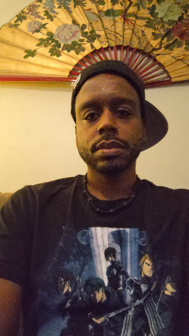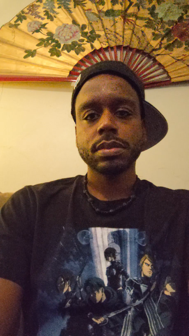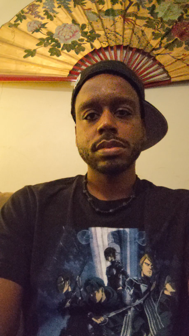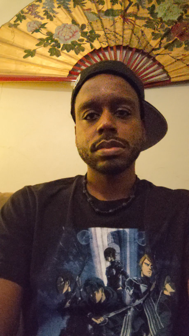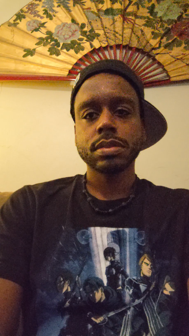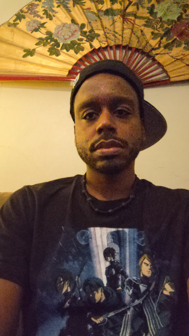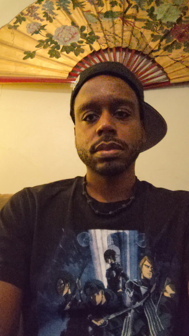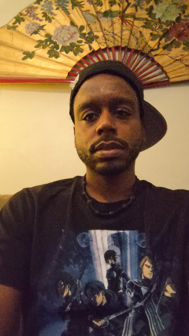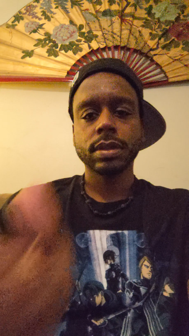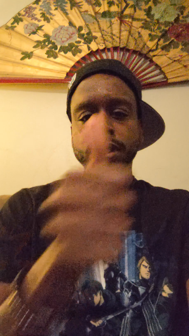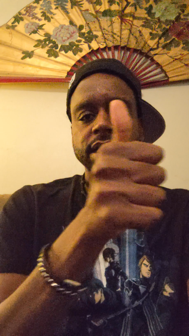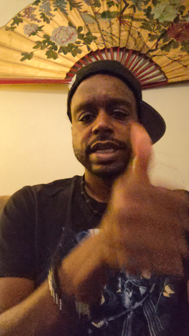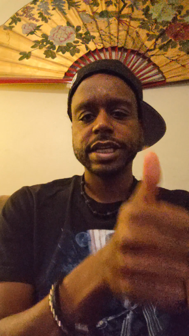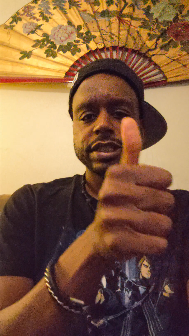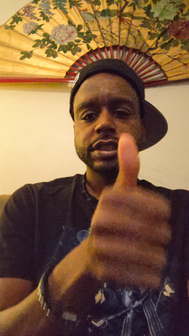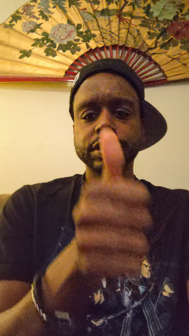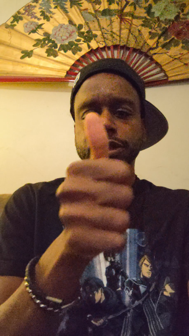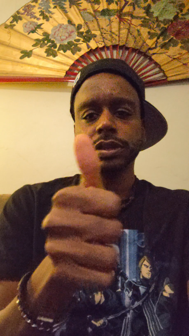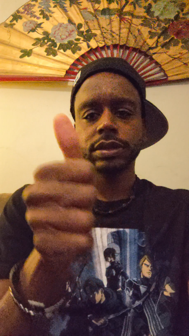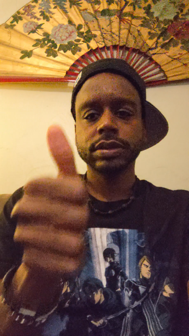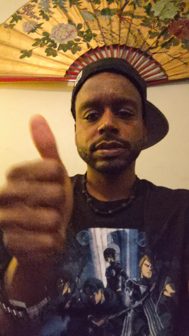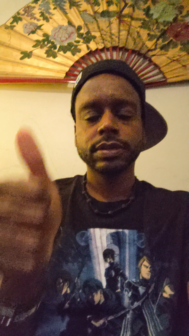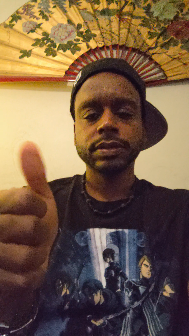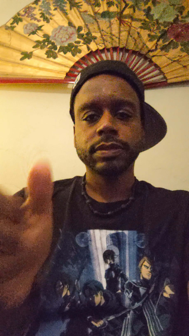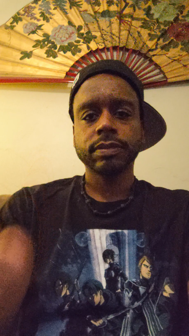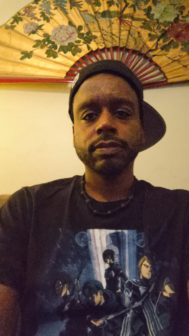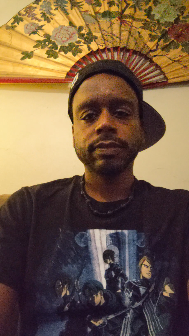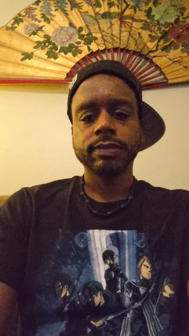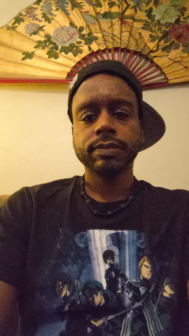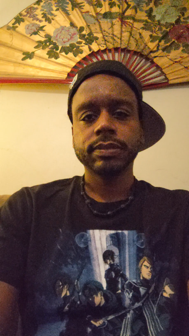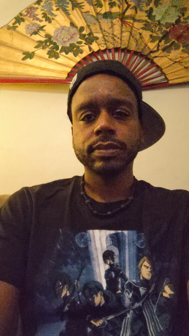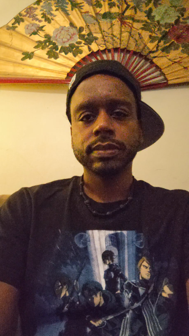each